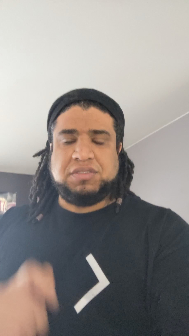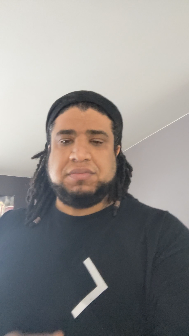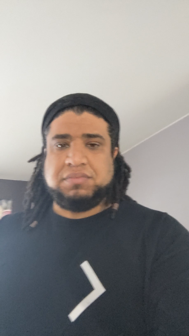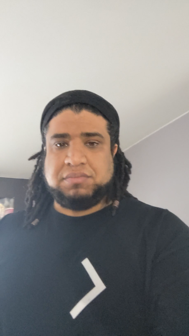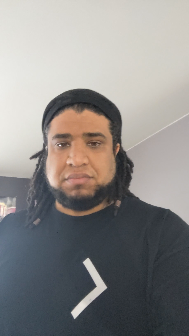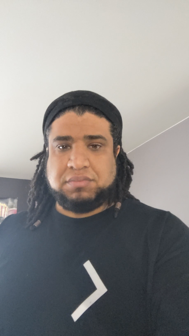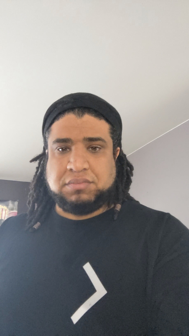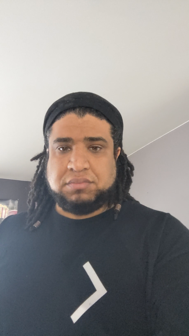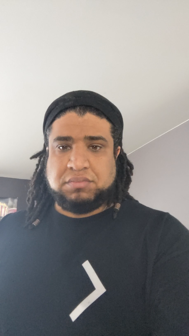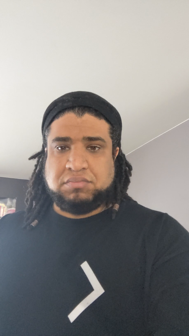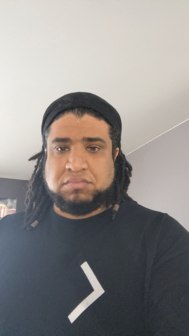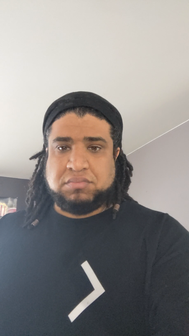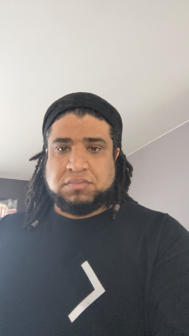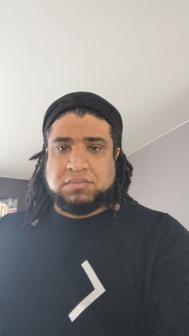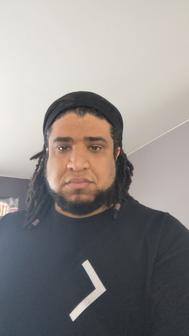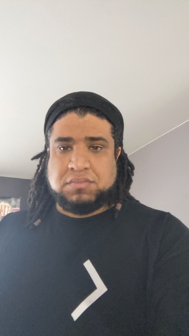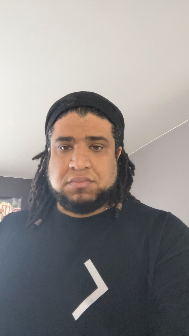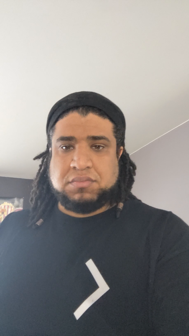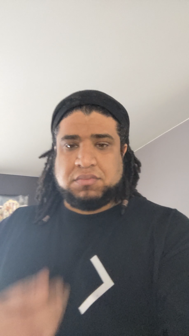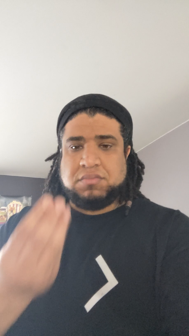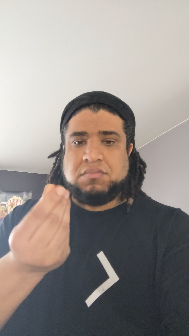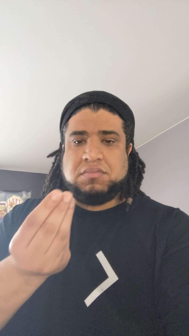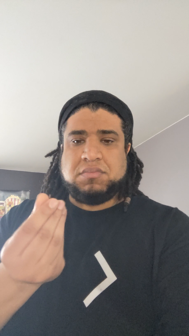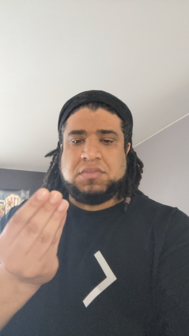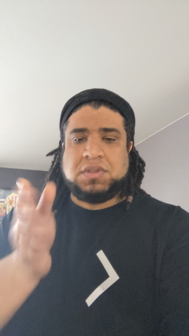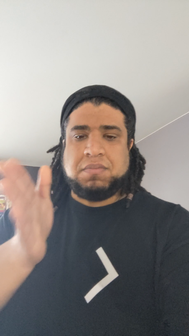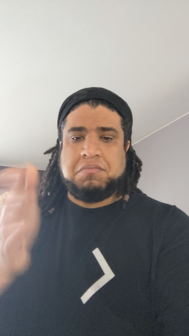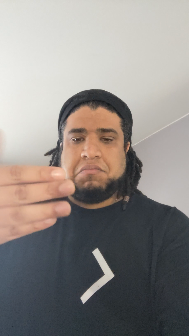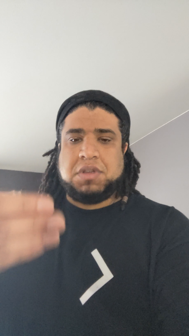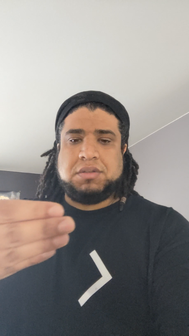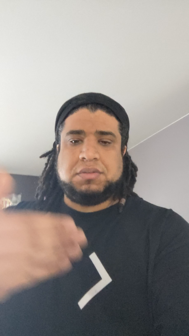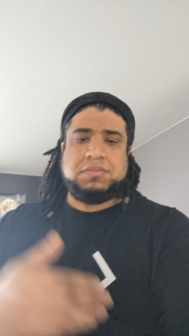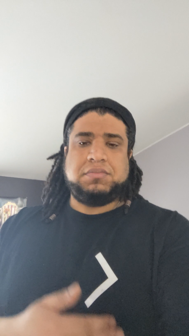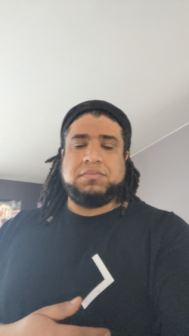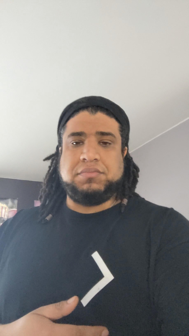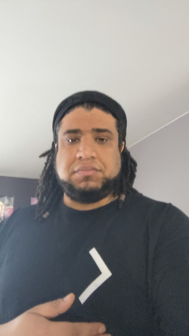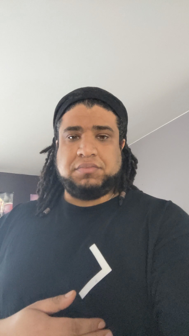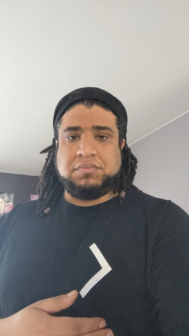sandbox